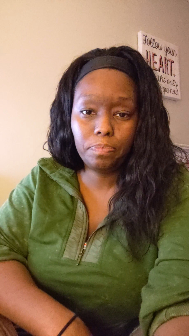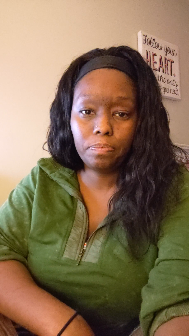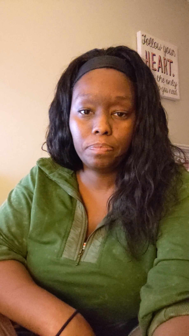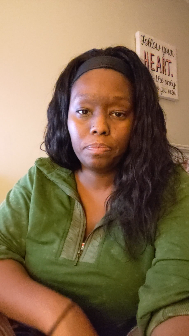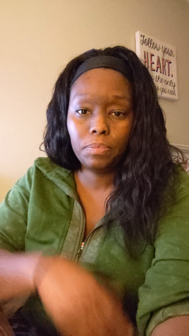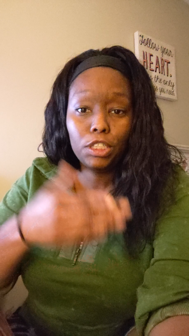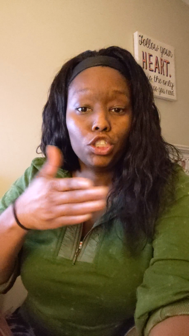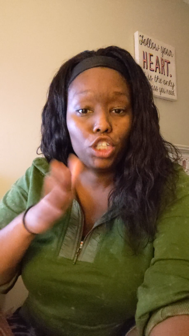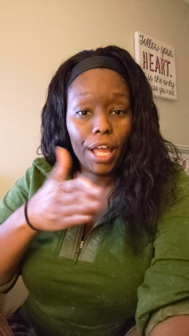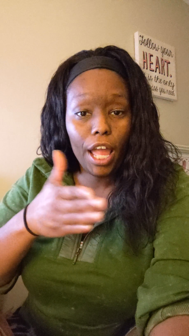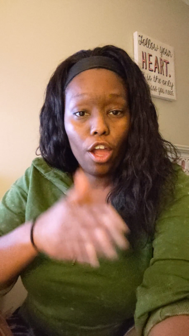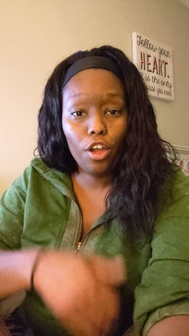share